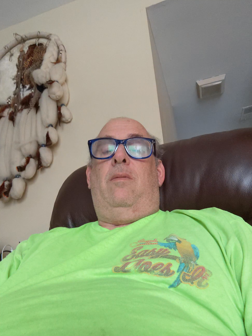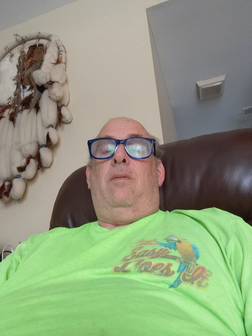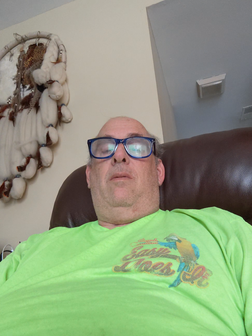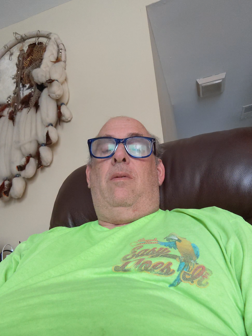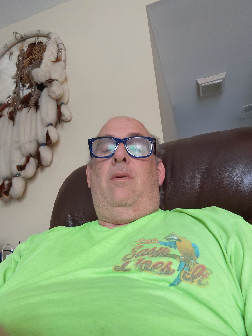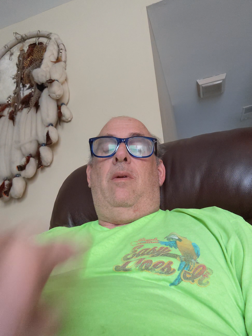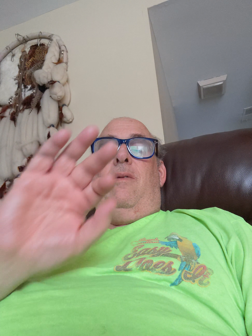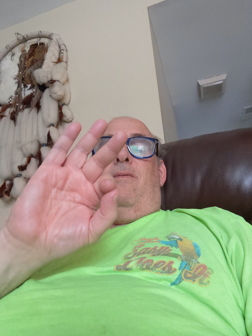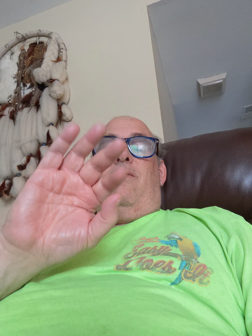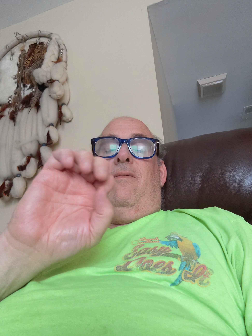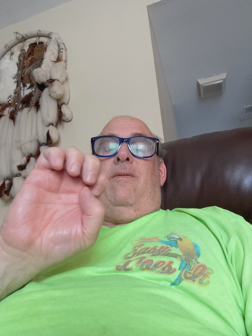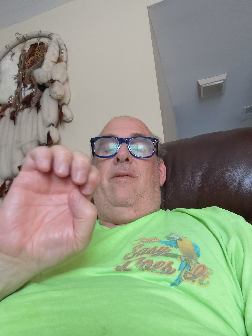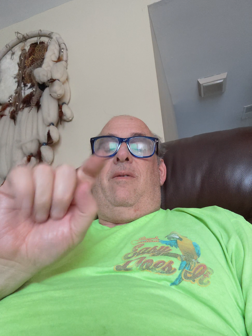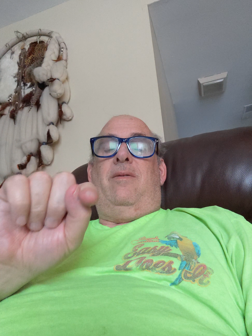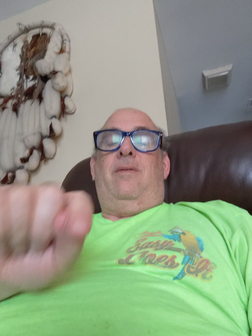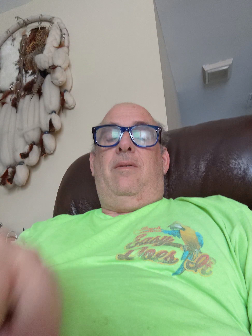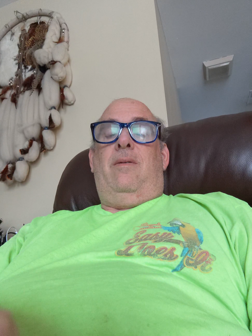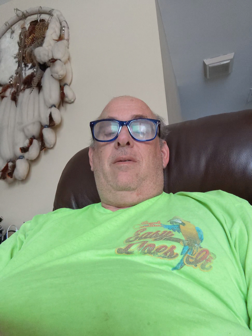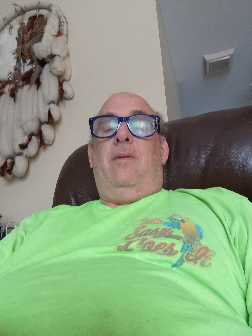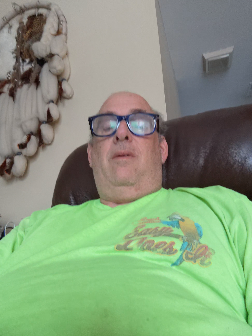feet